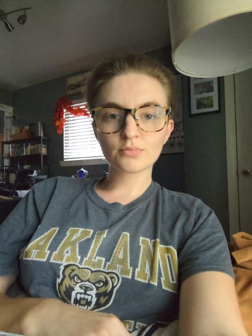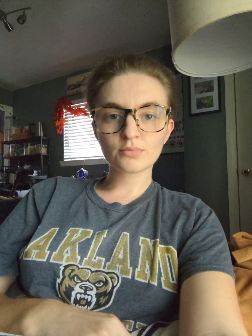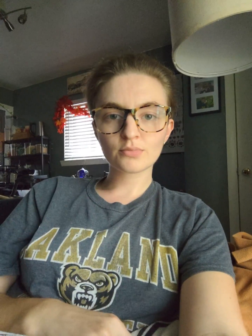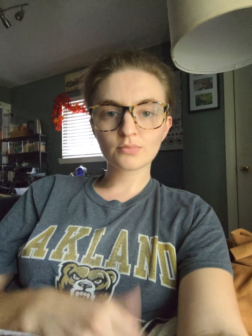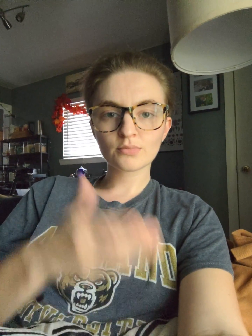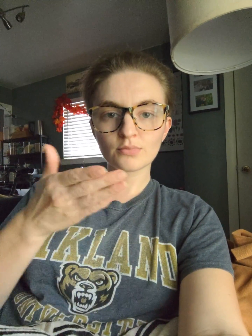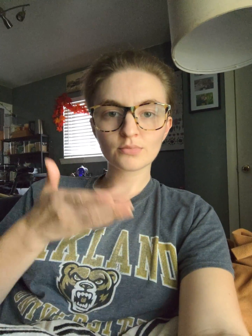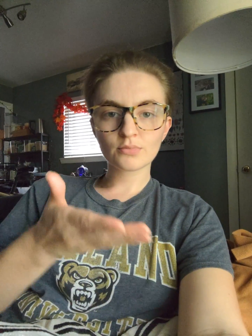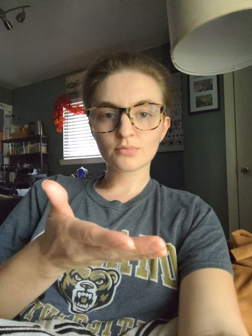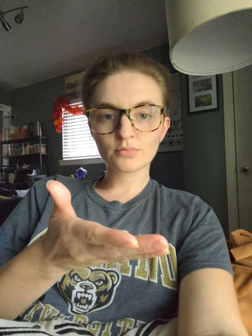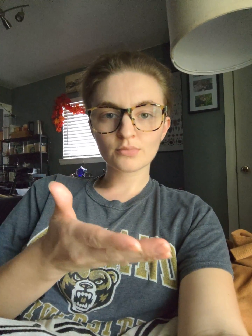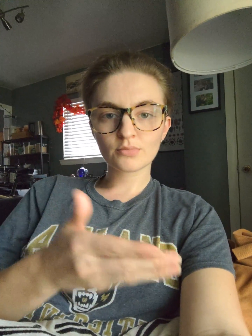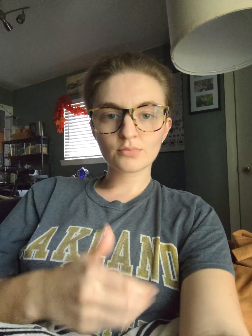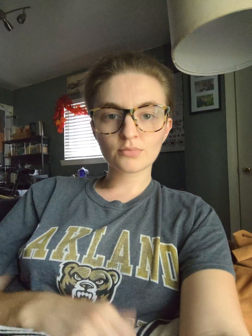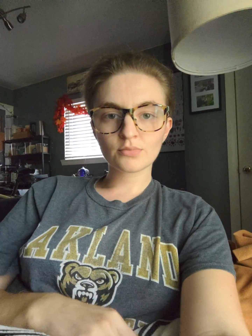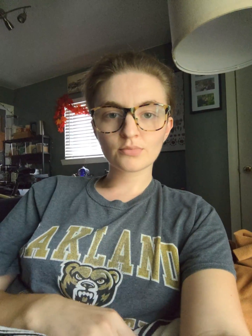oven